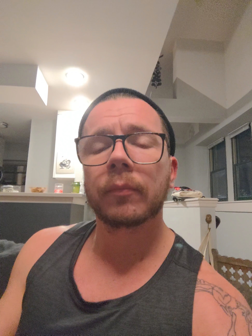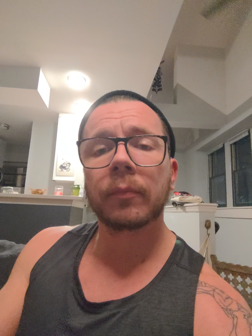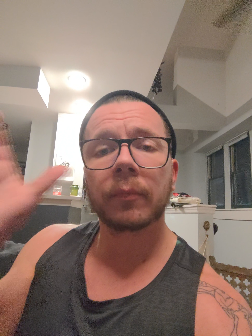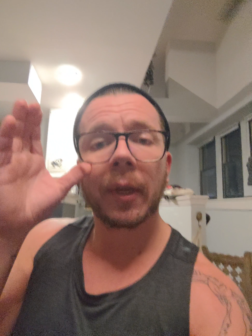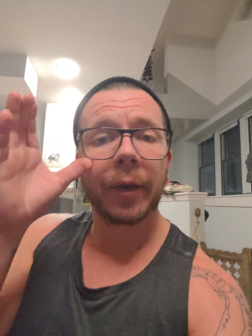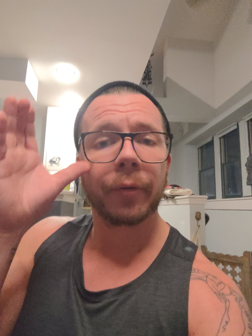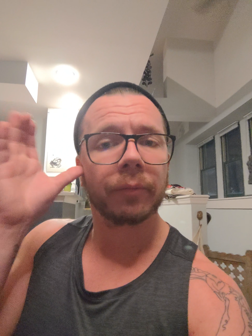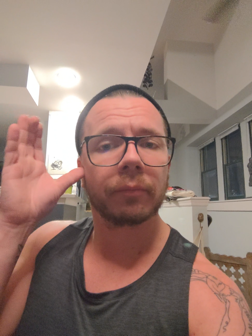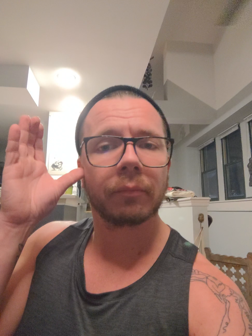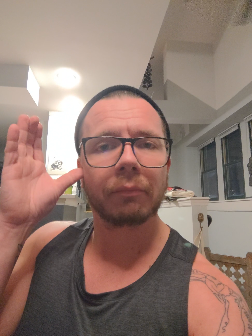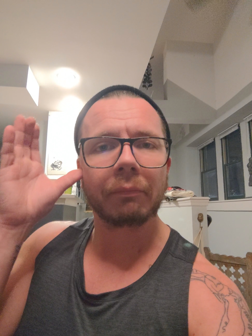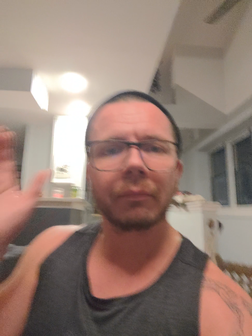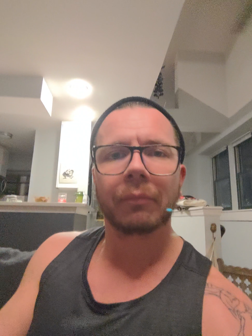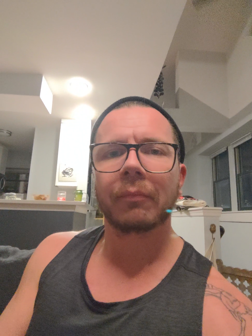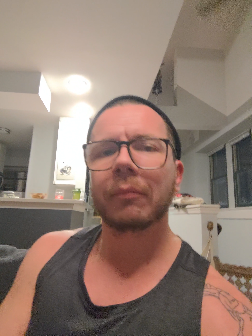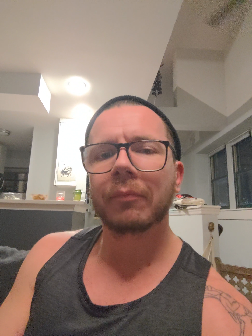hear